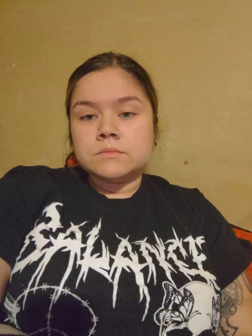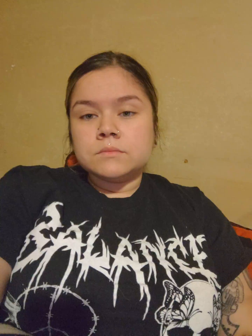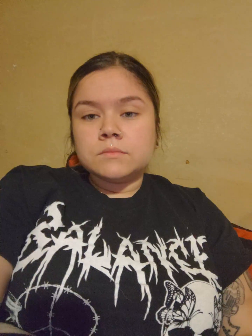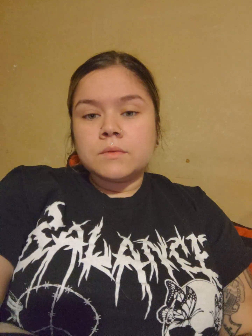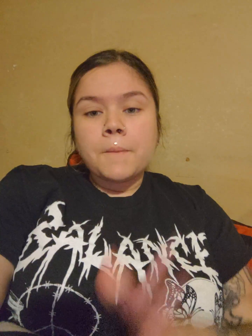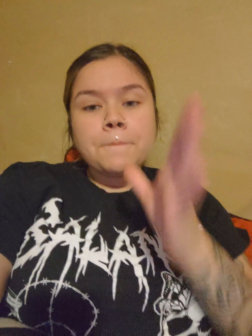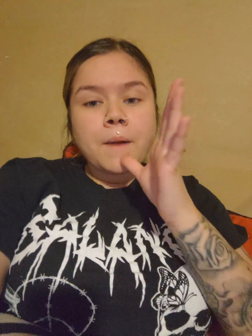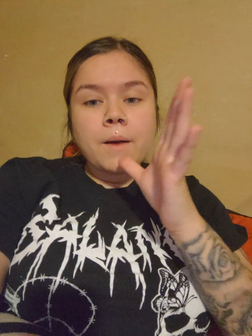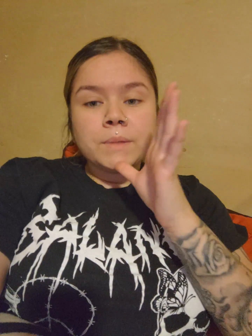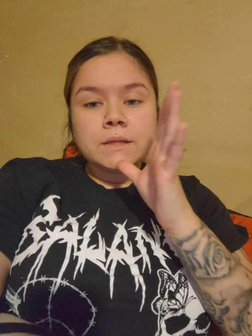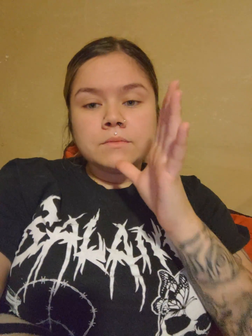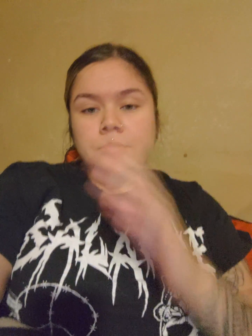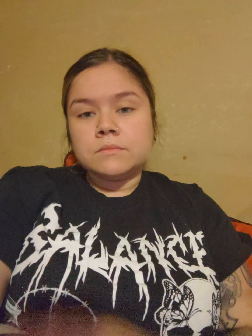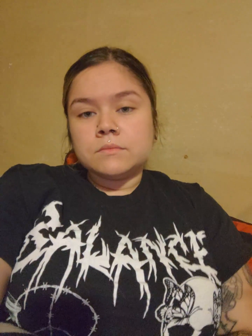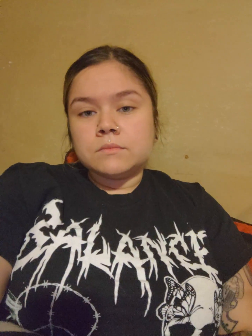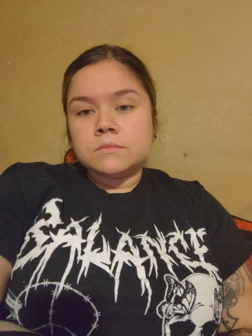mommy